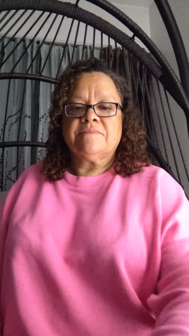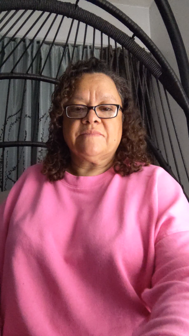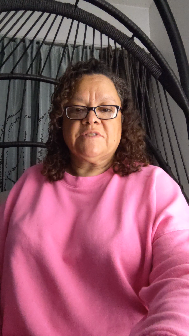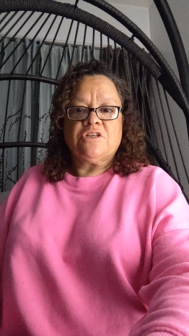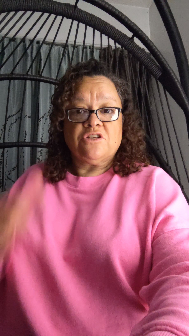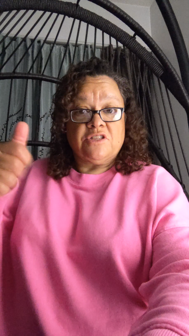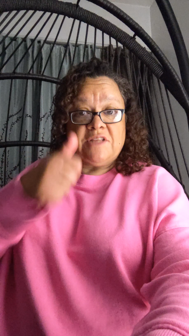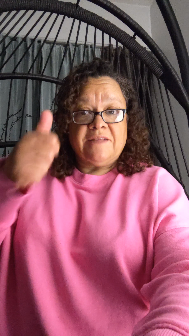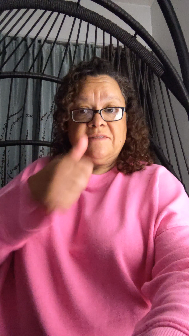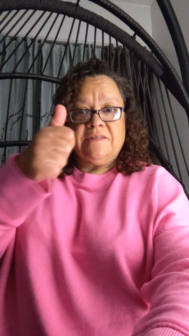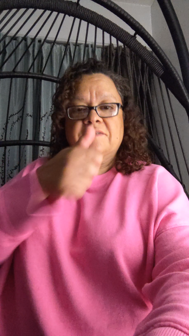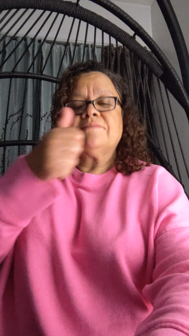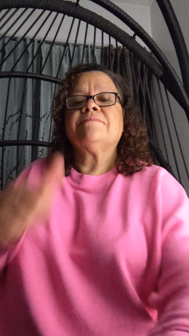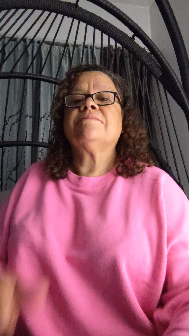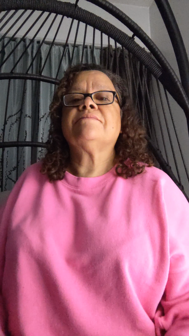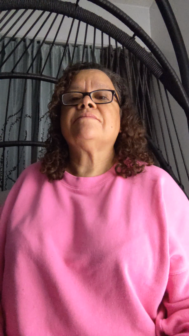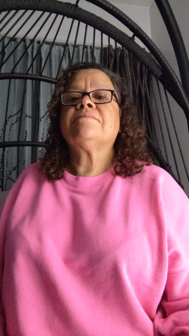chase